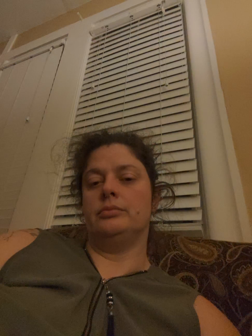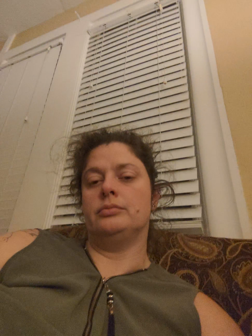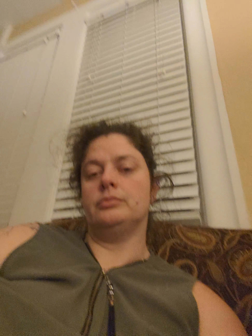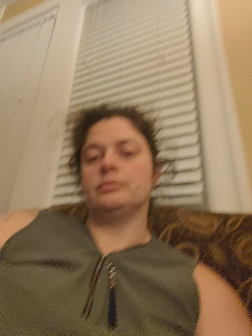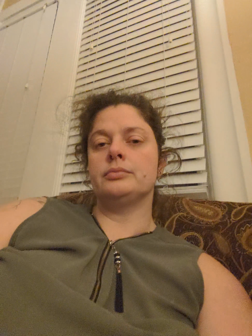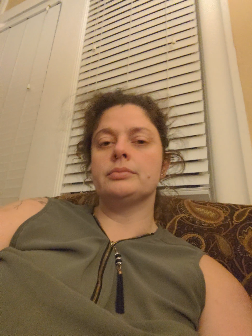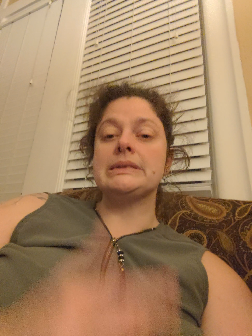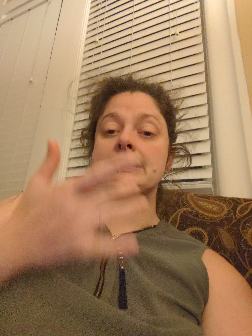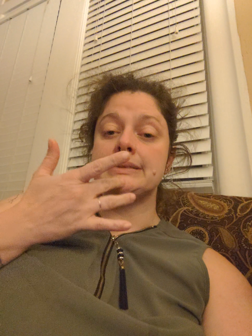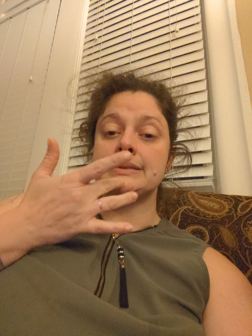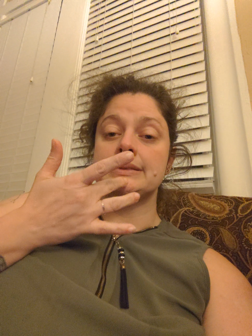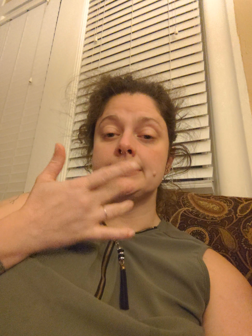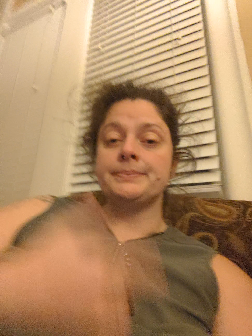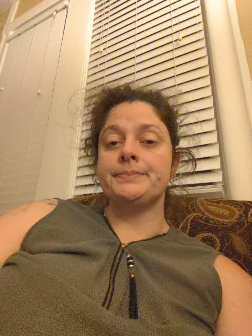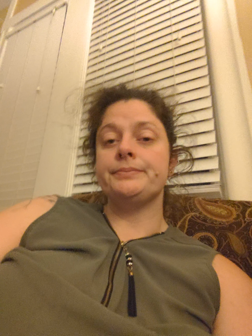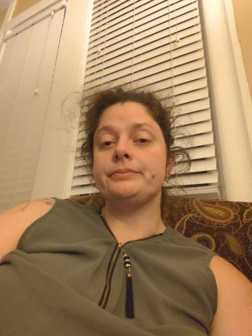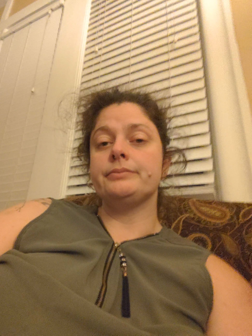taste